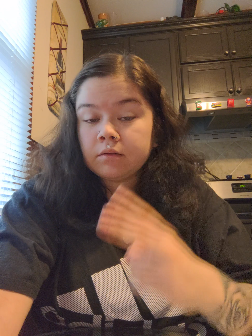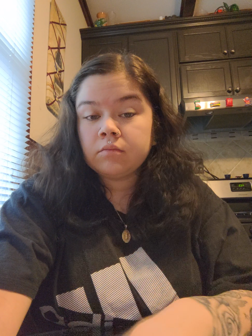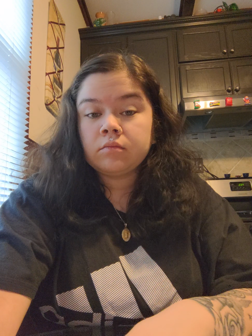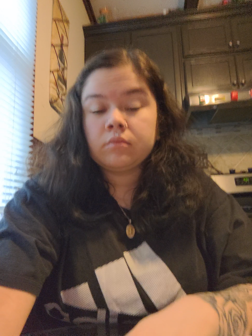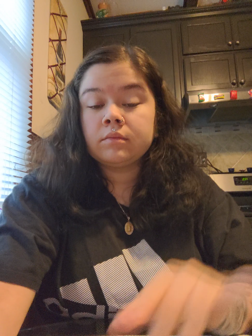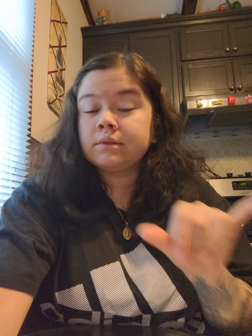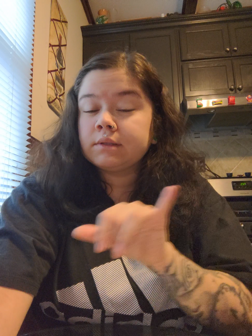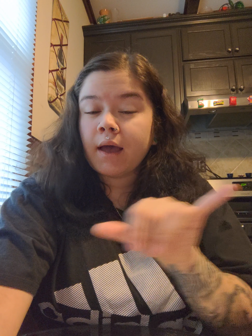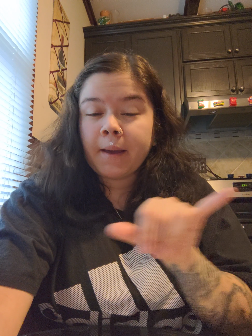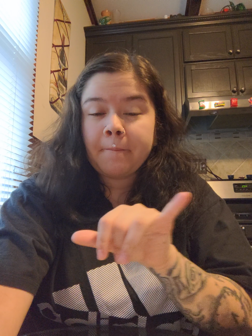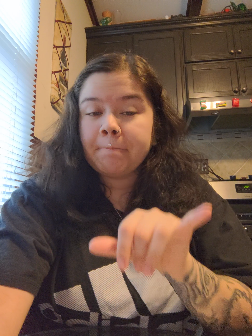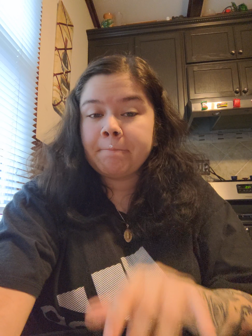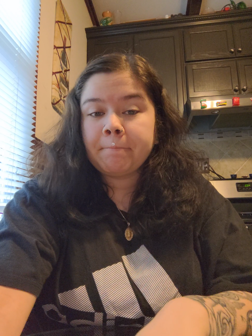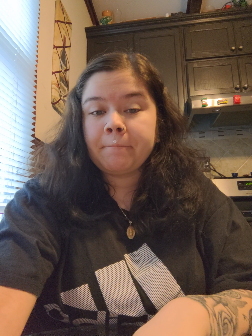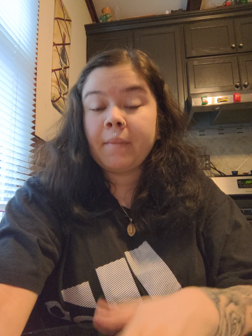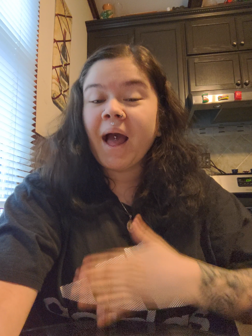same